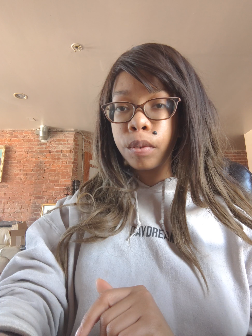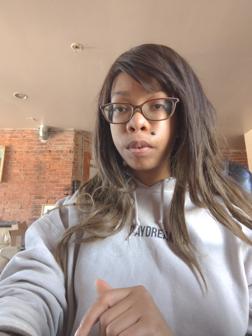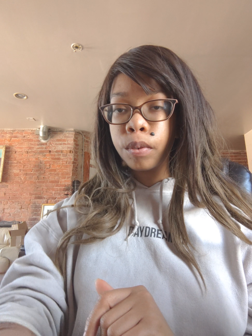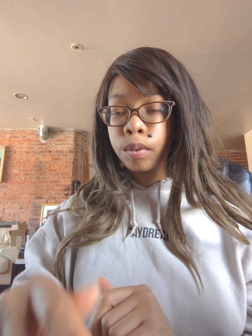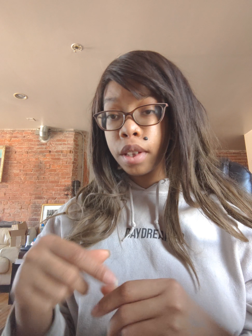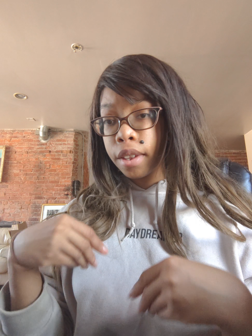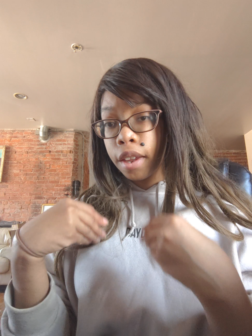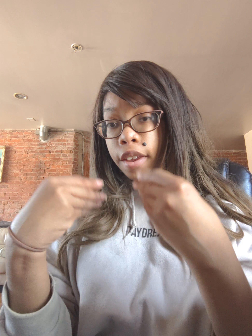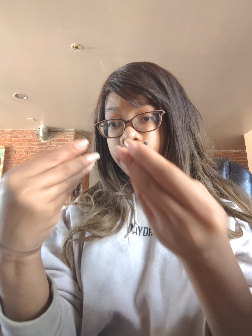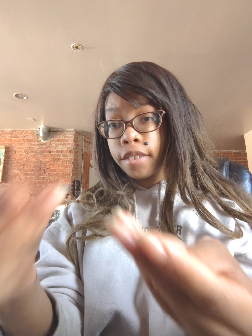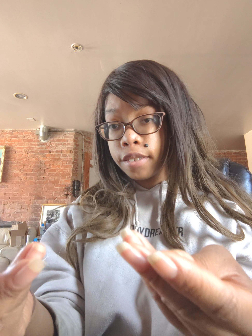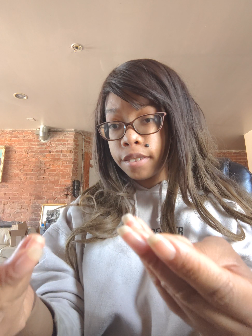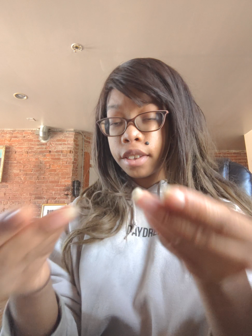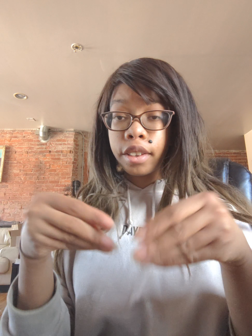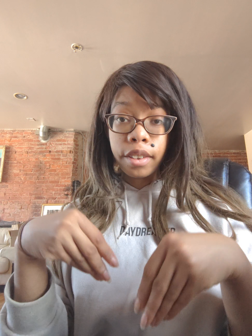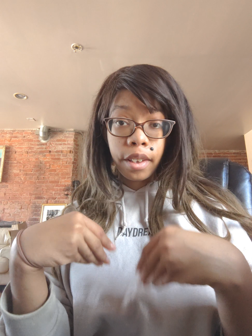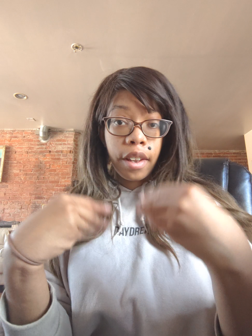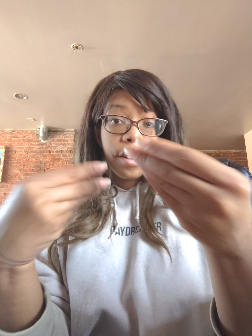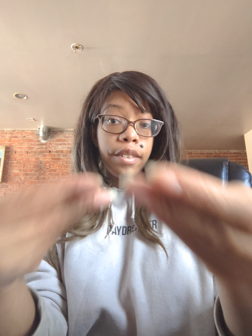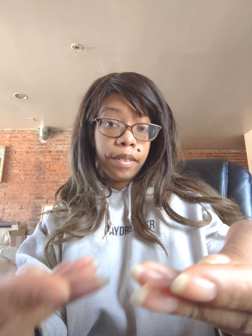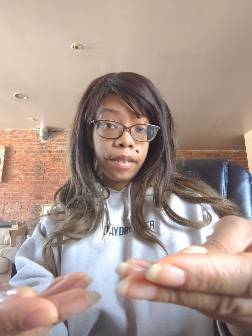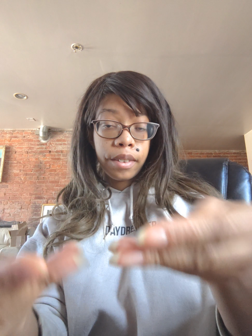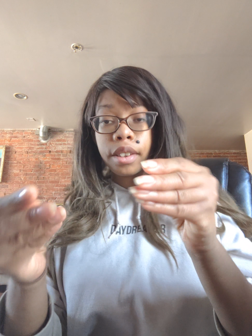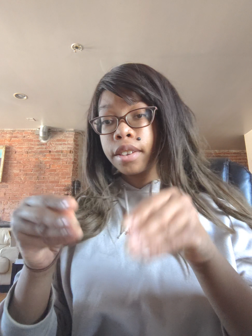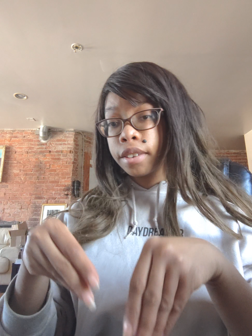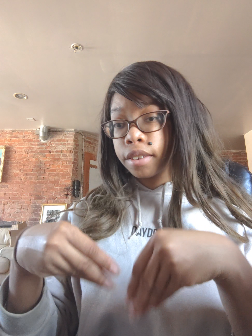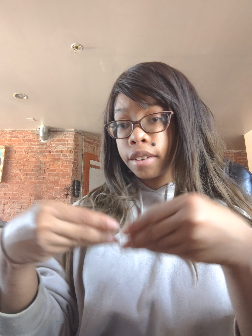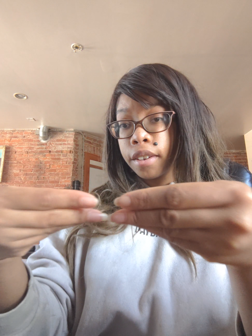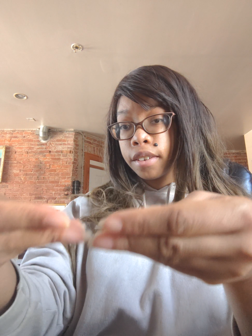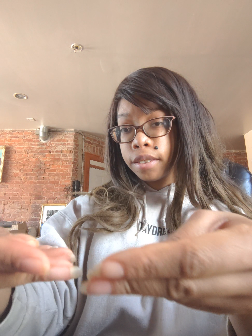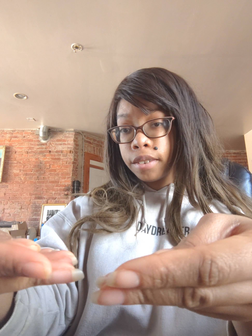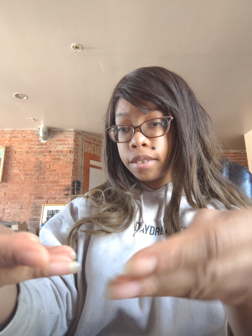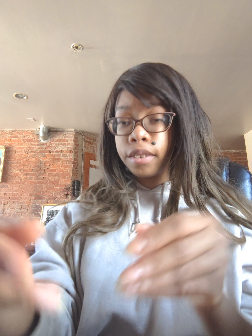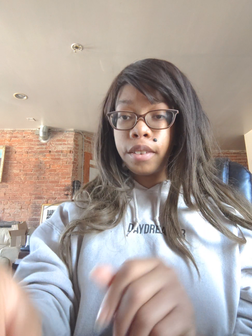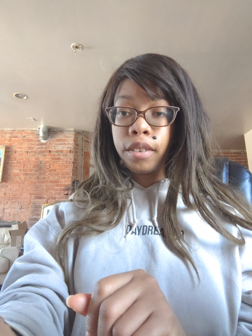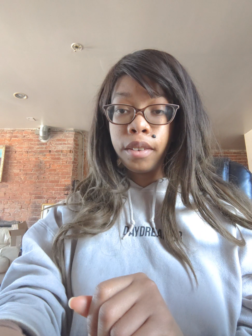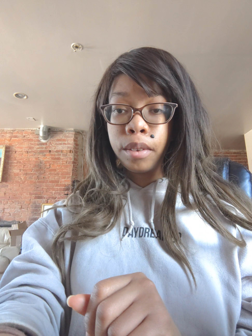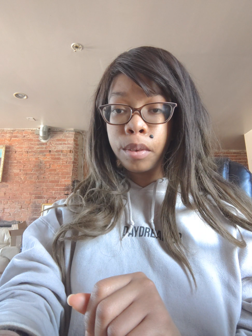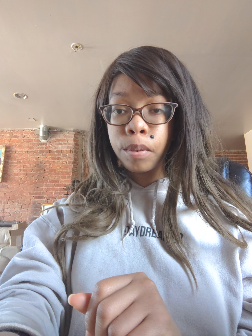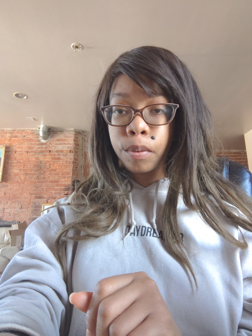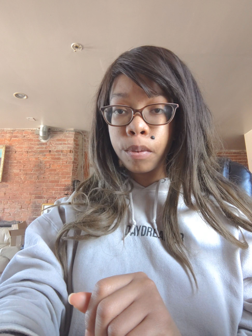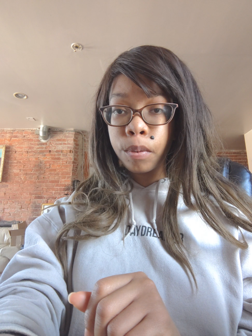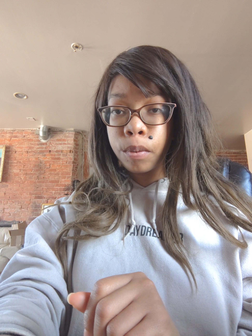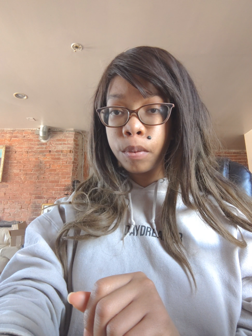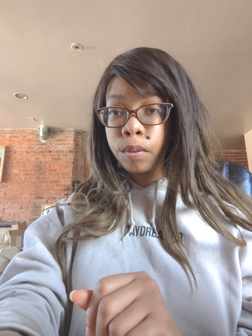give